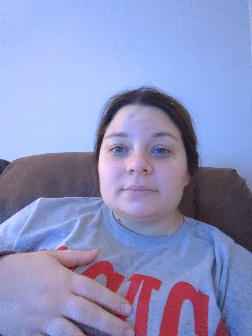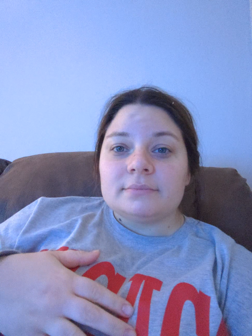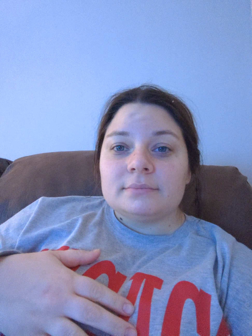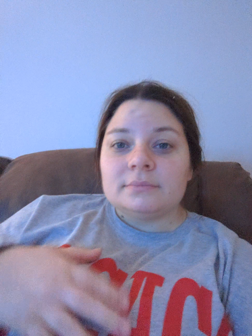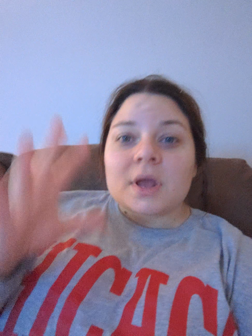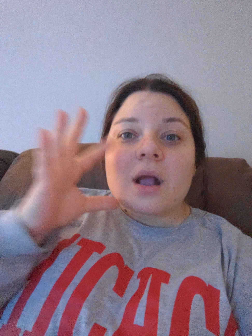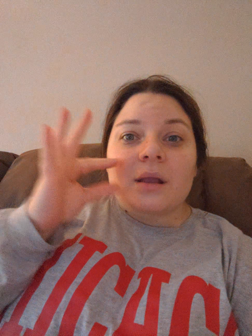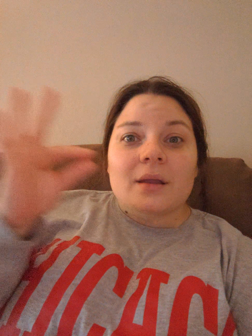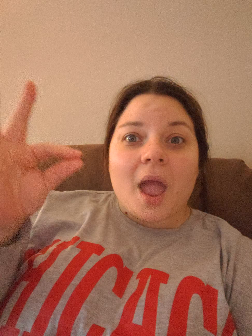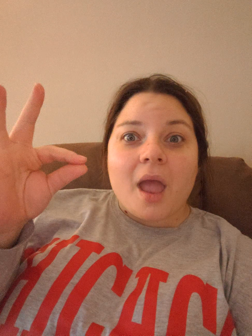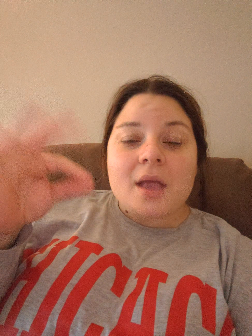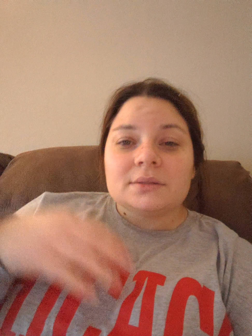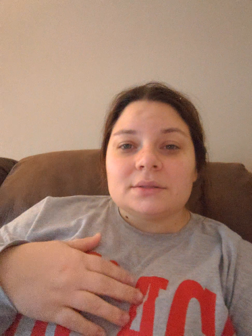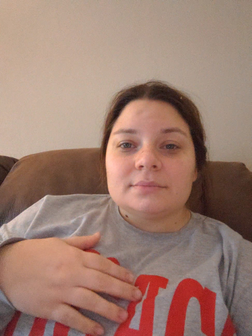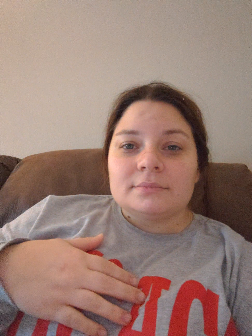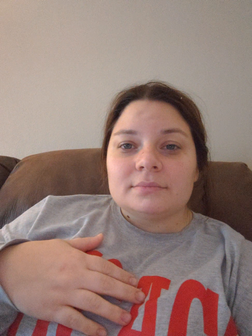cat